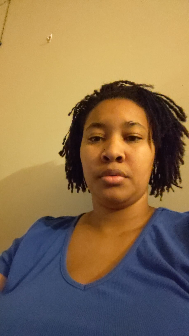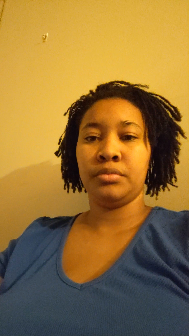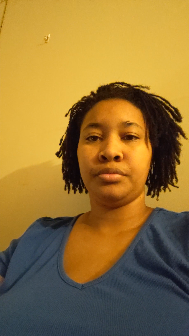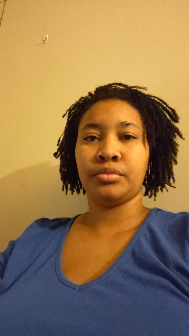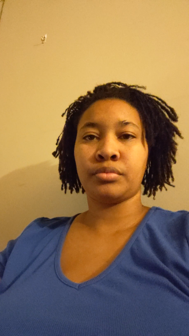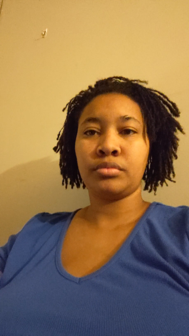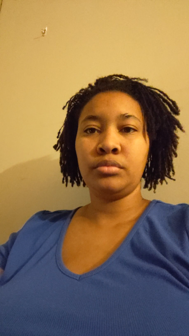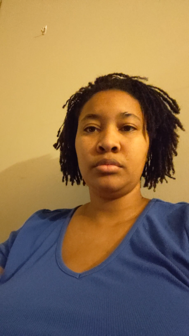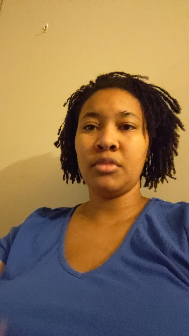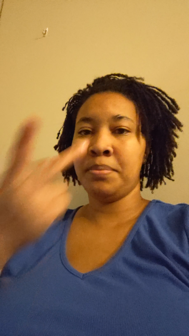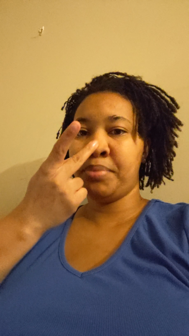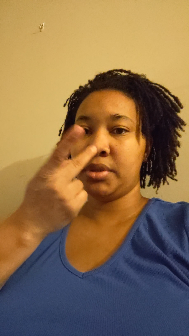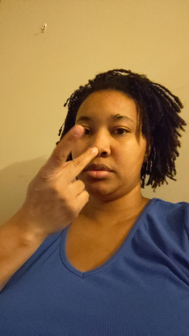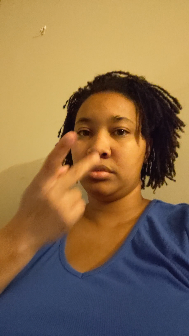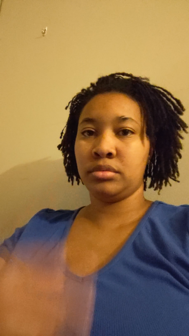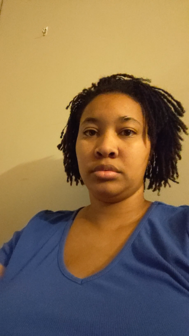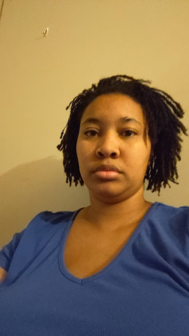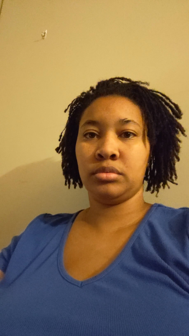penis